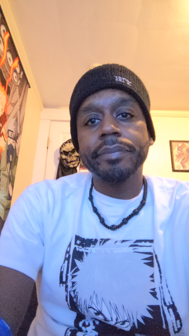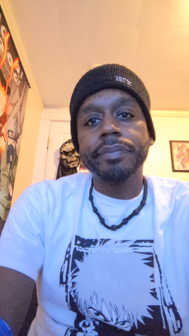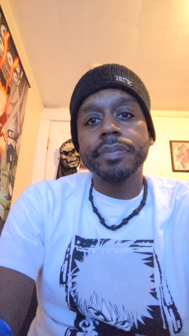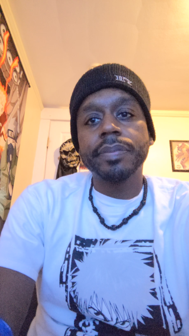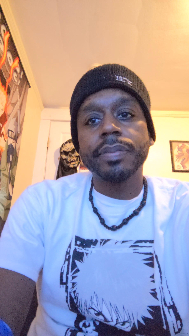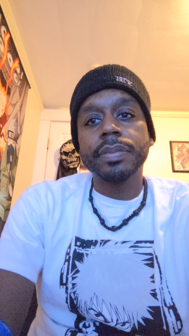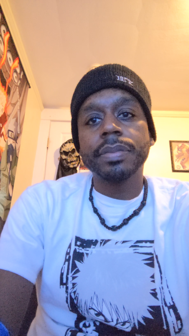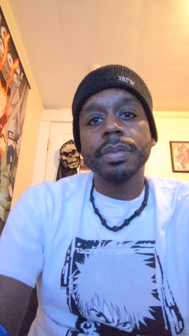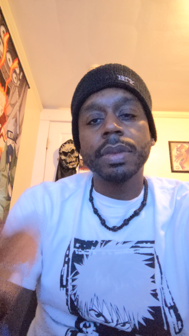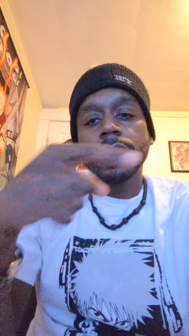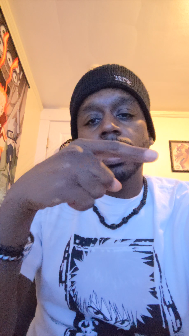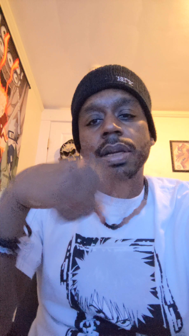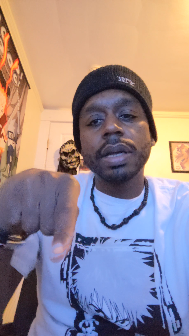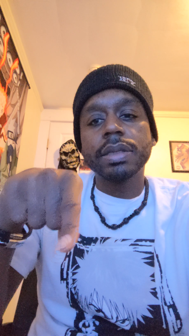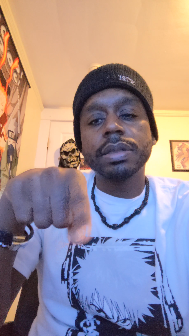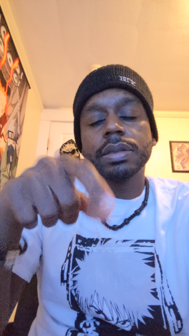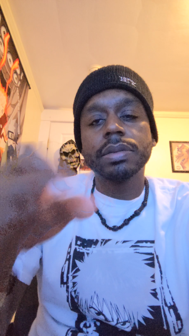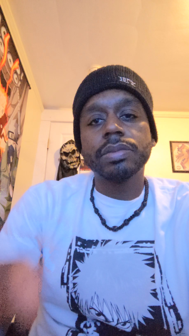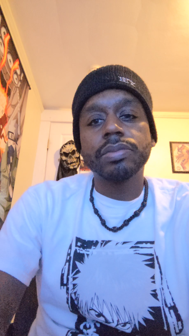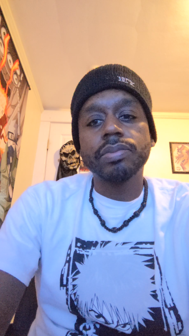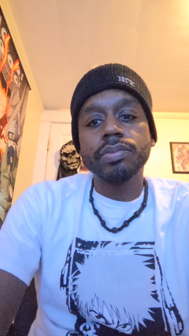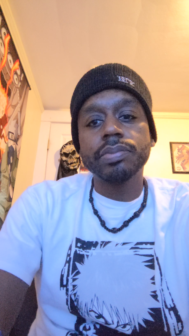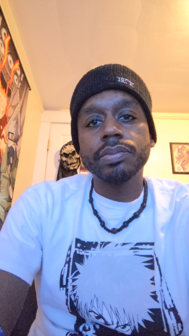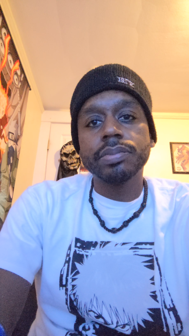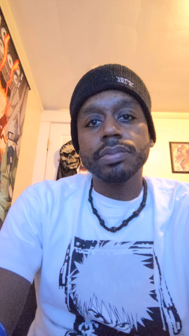cut